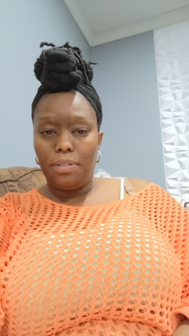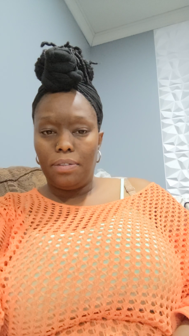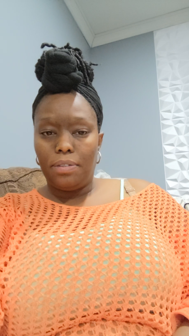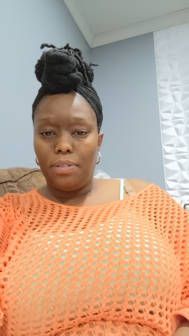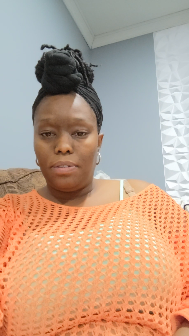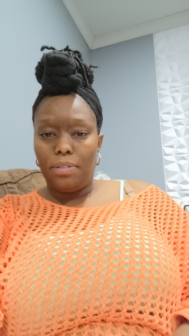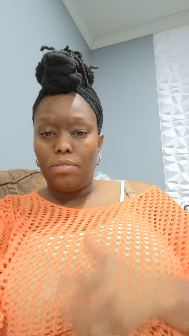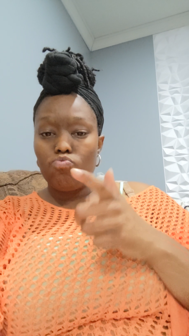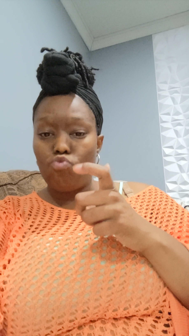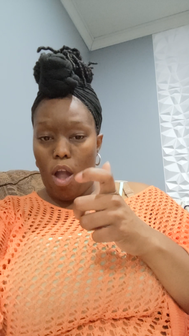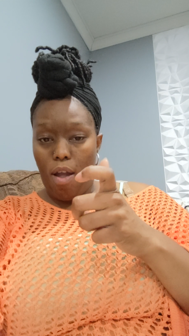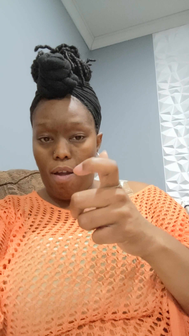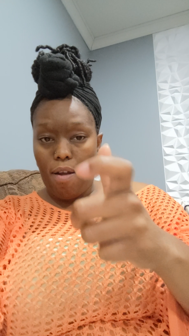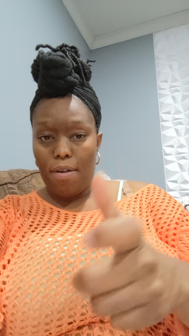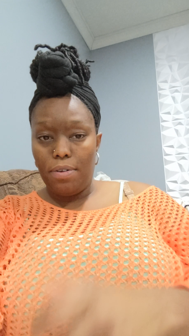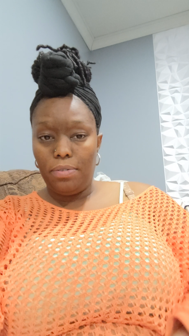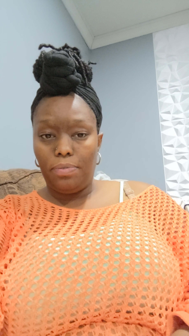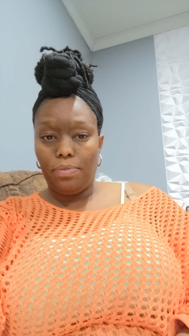run